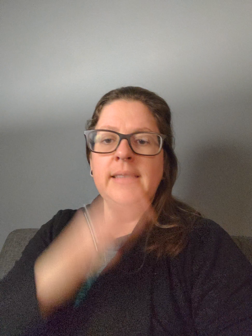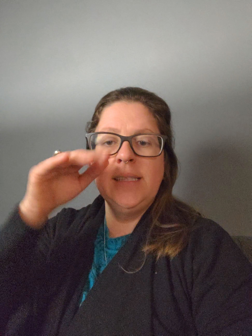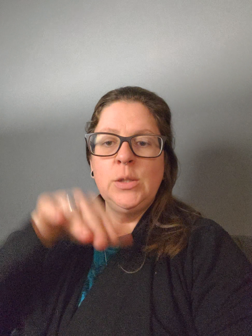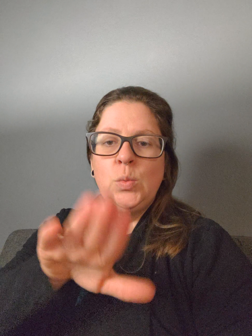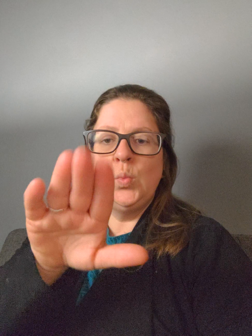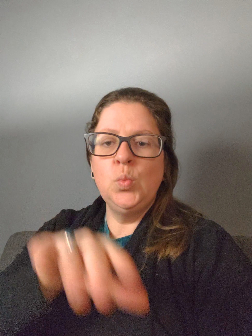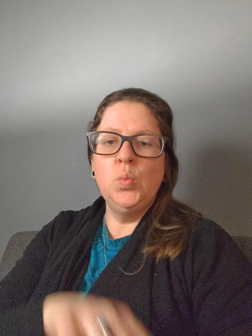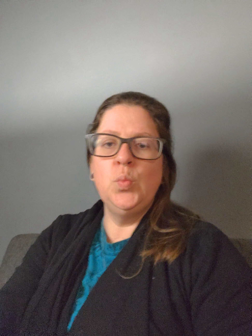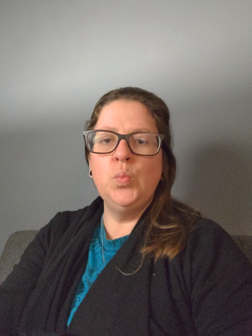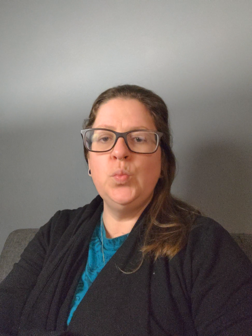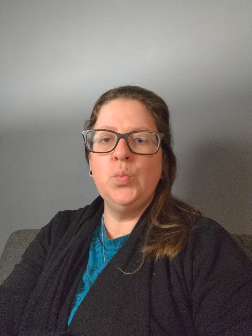into